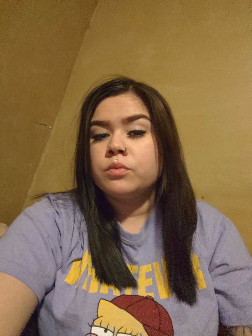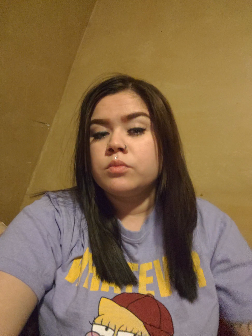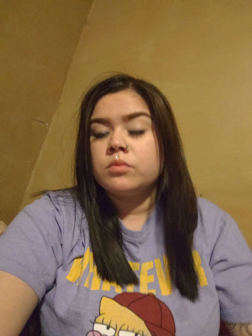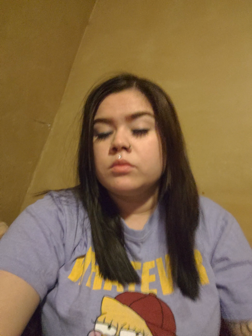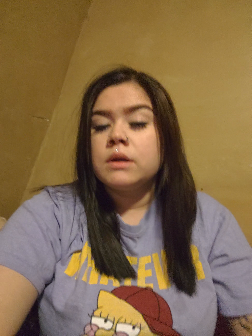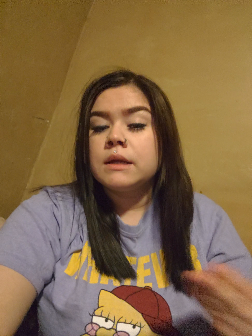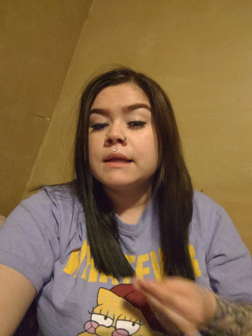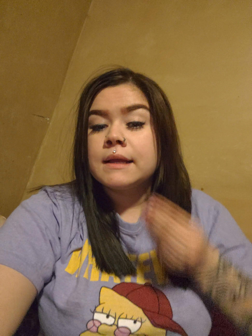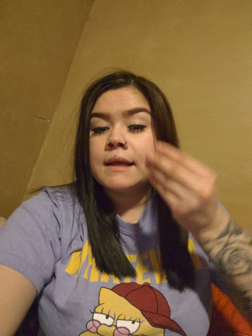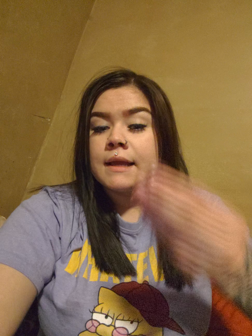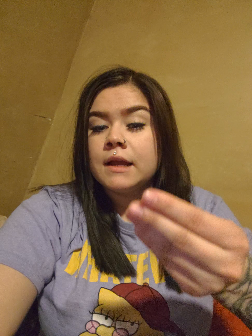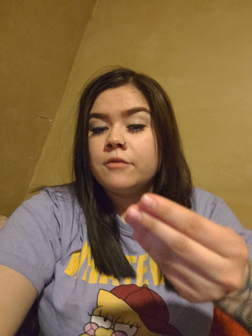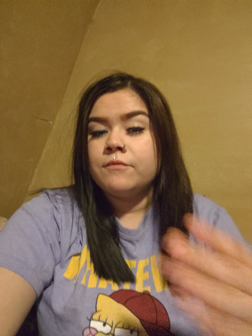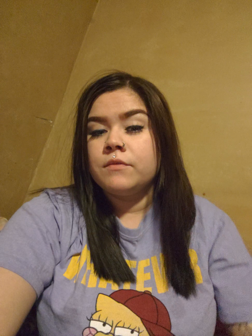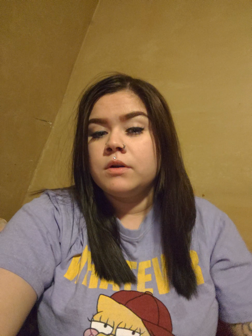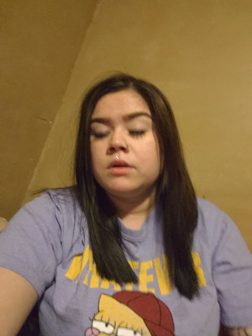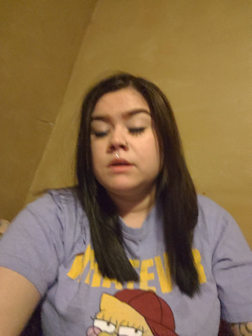give